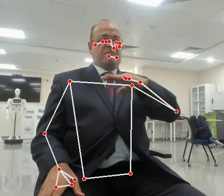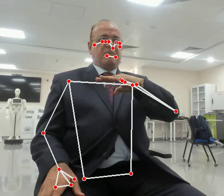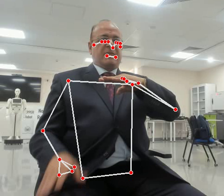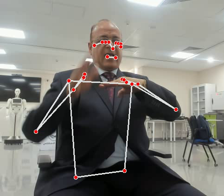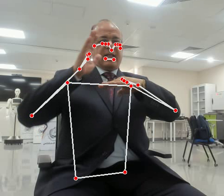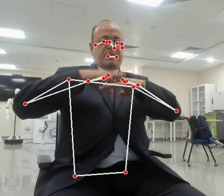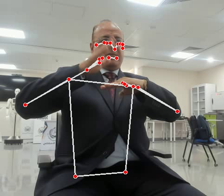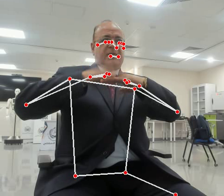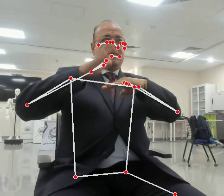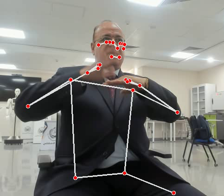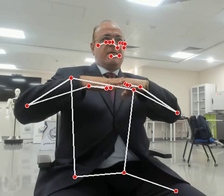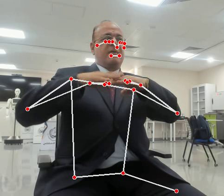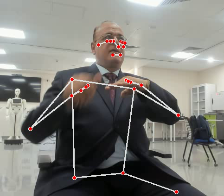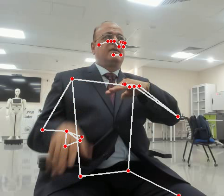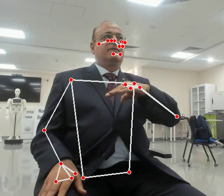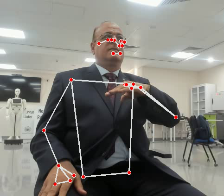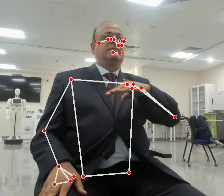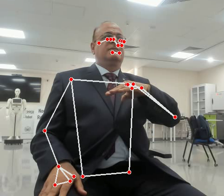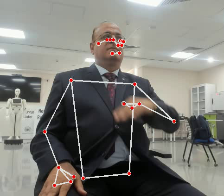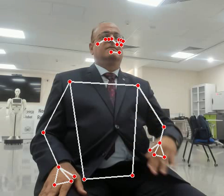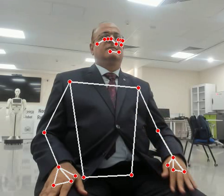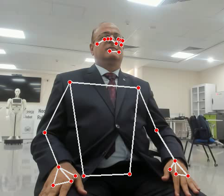ehtrem nfsk